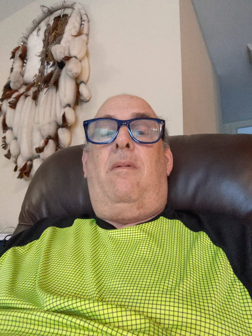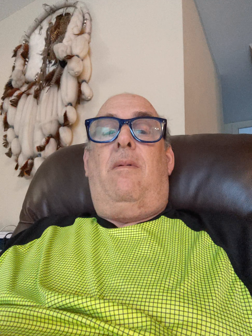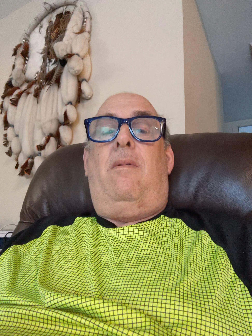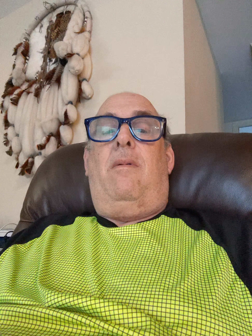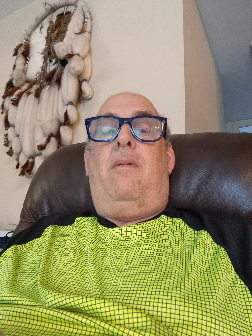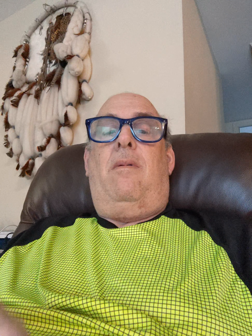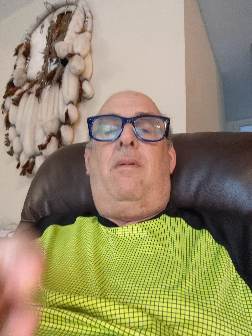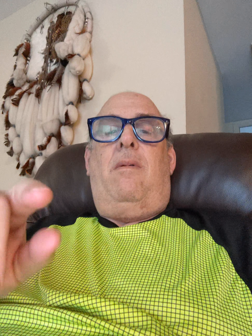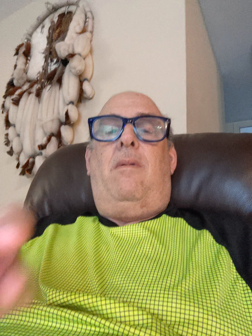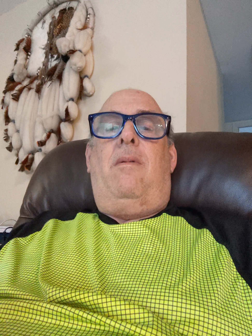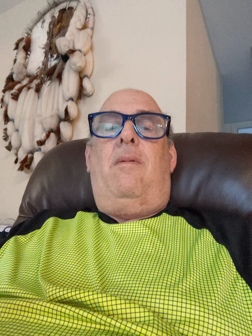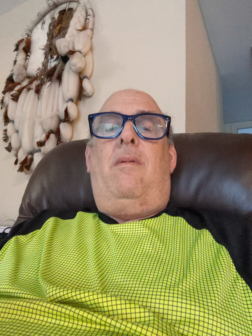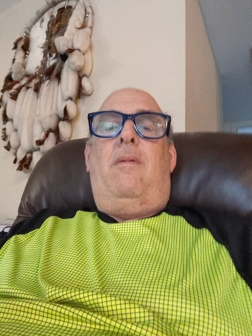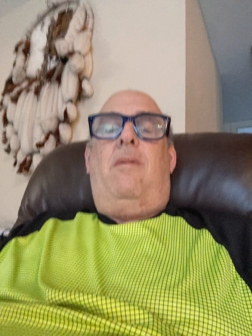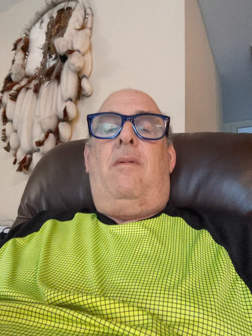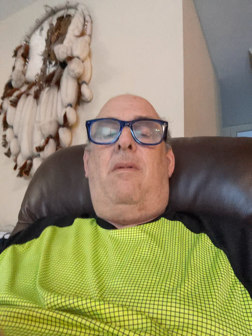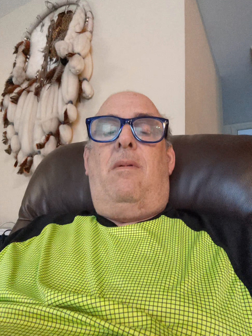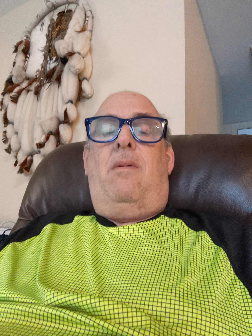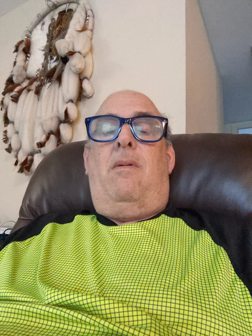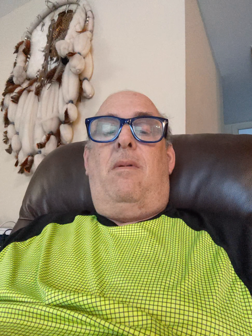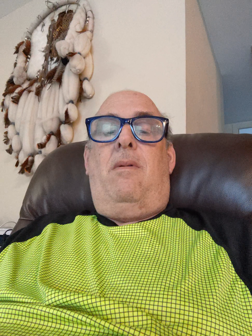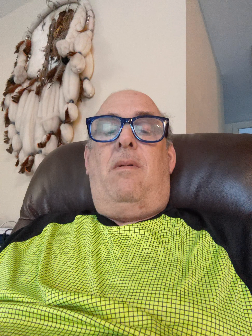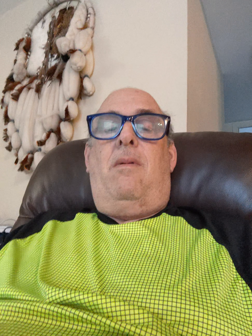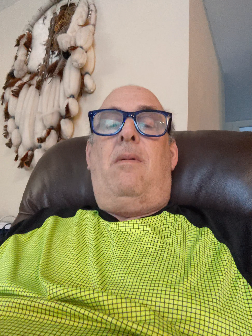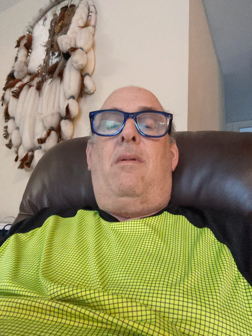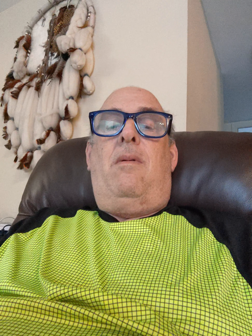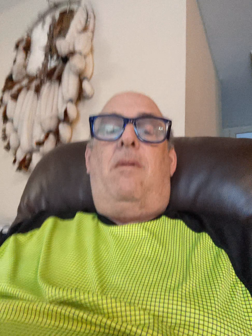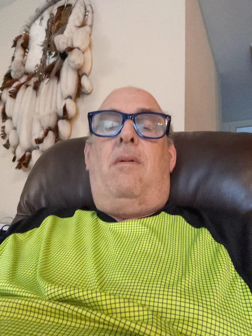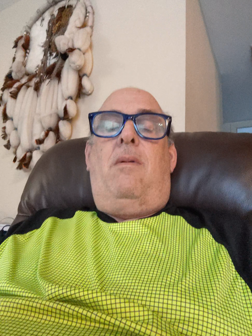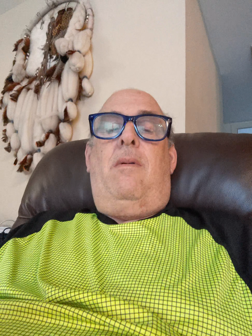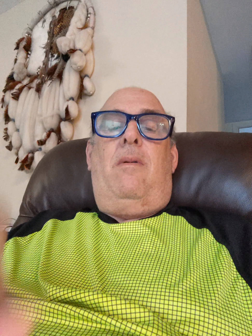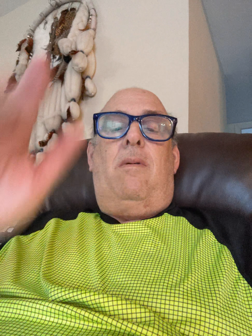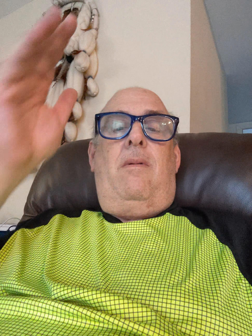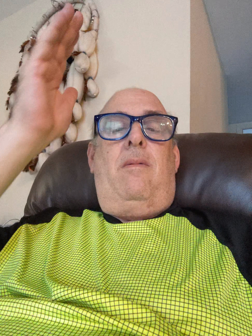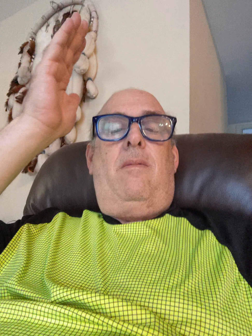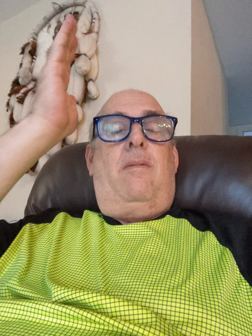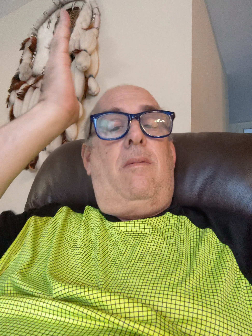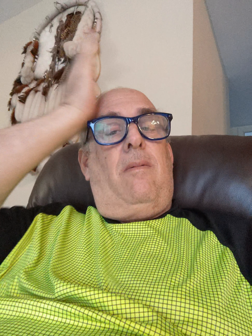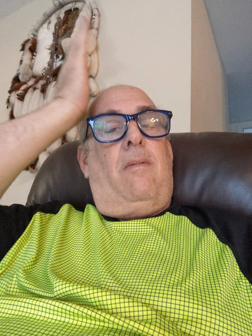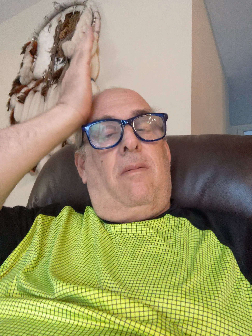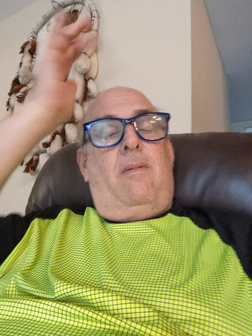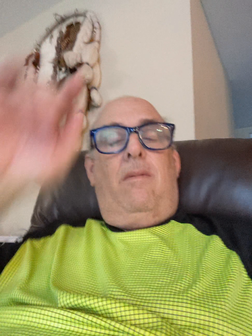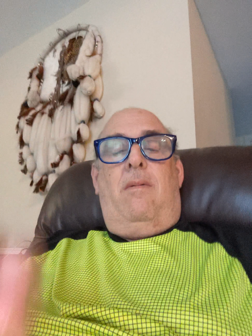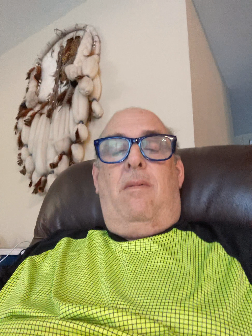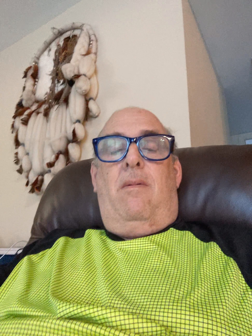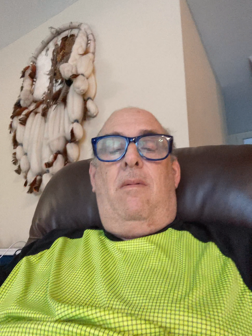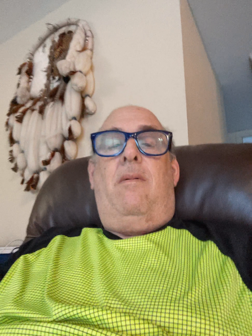garbage